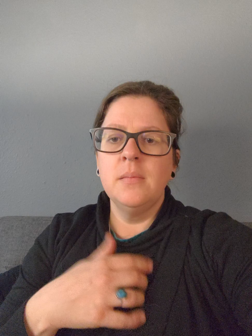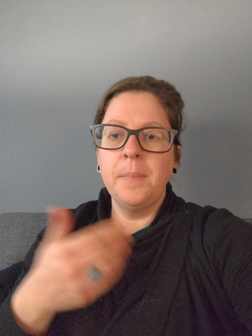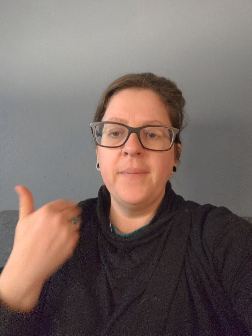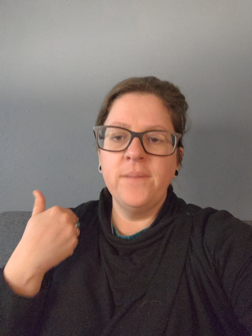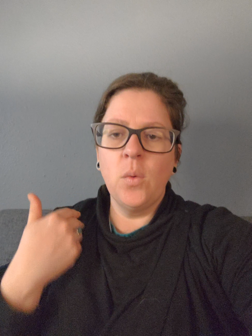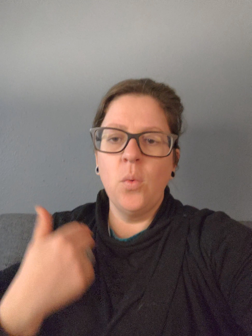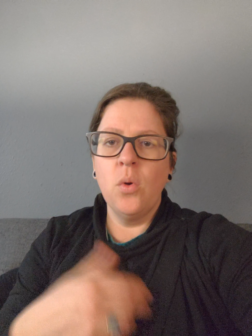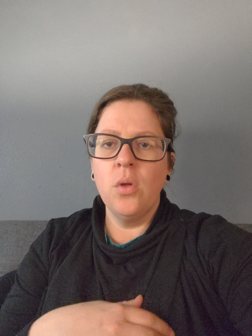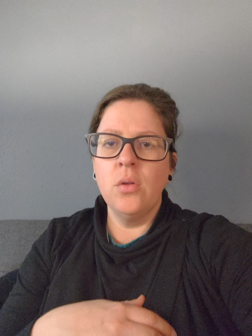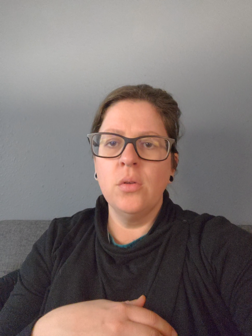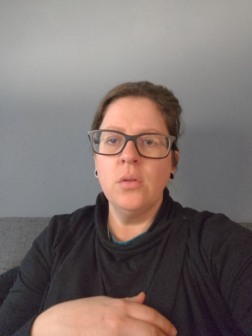before